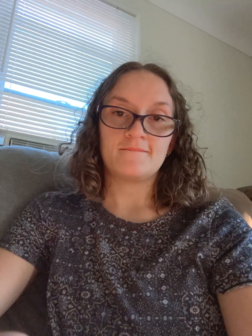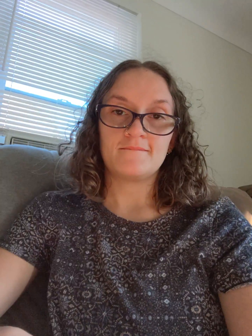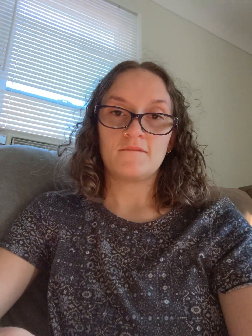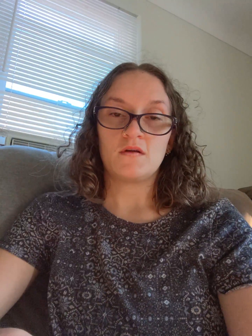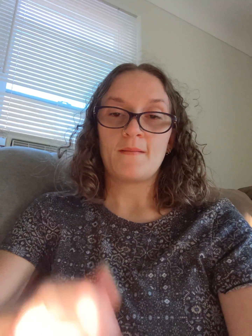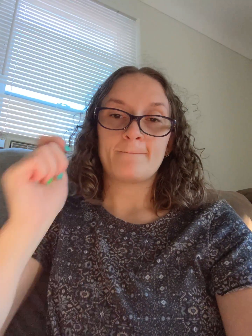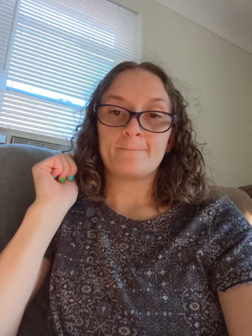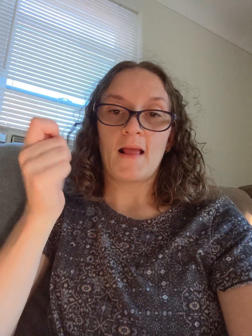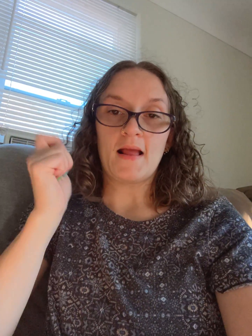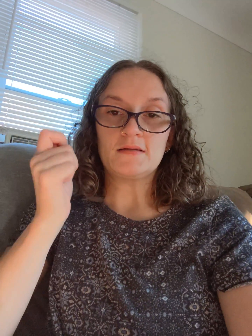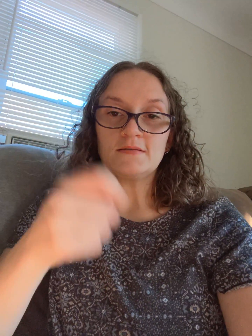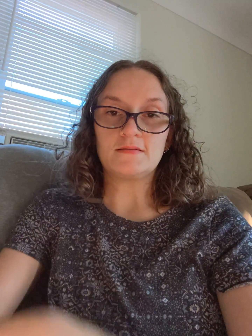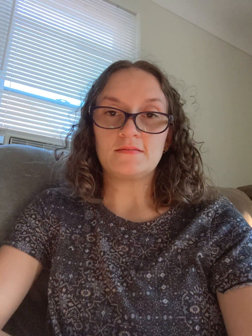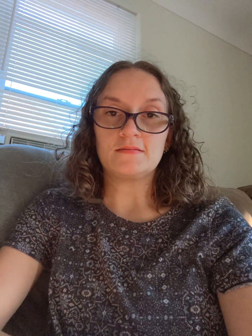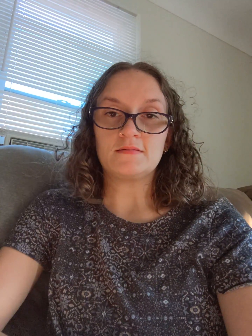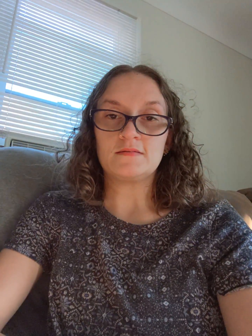bat